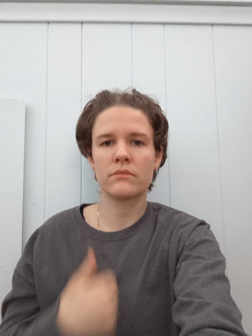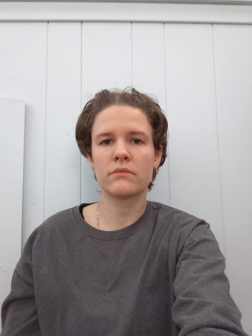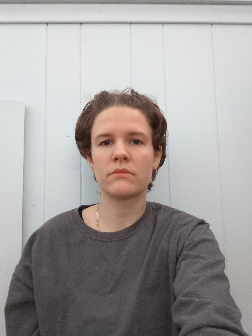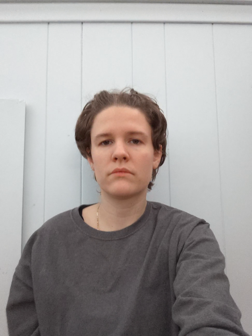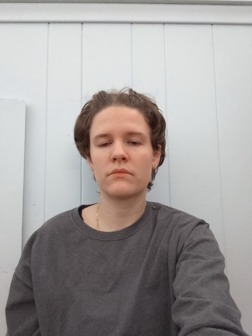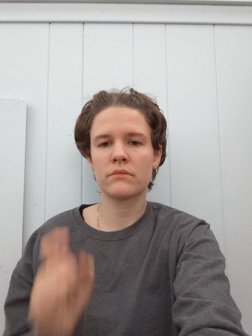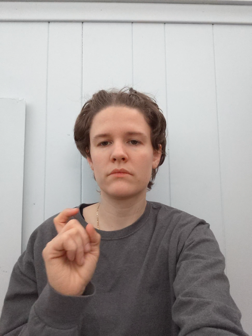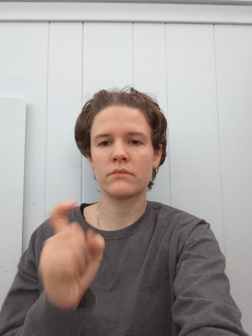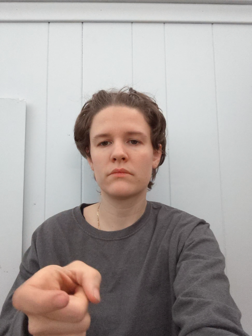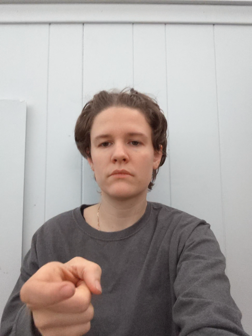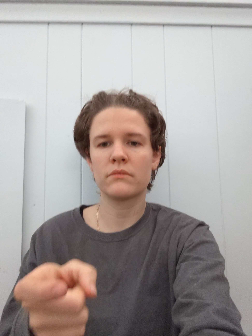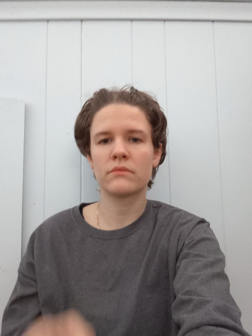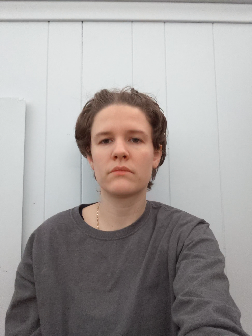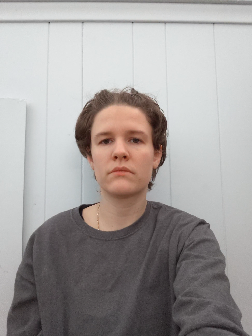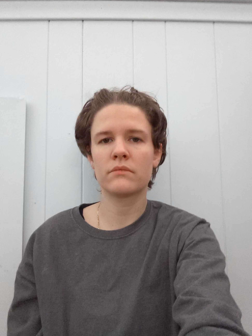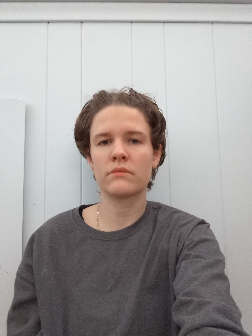gift